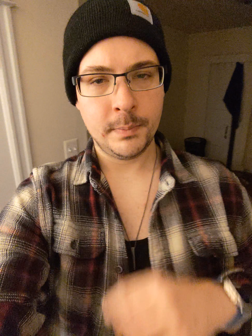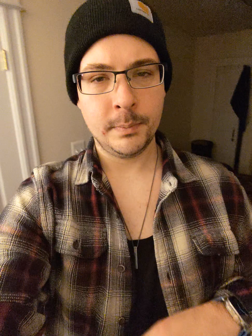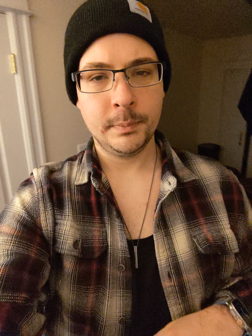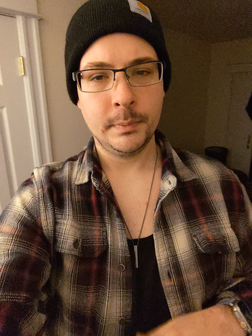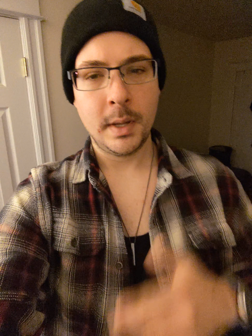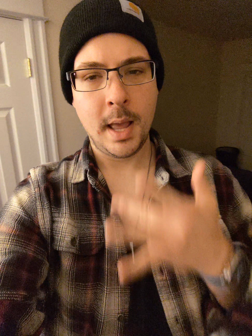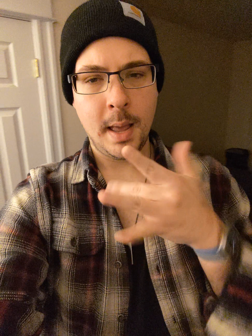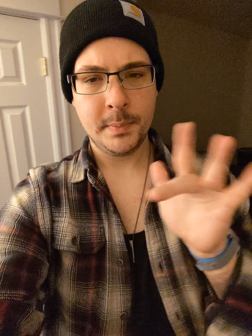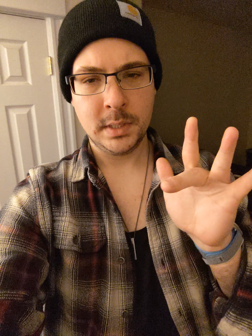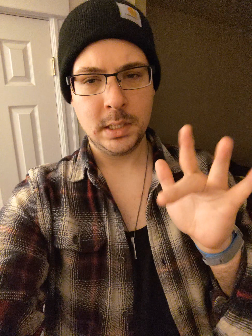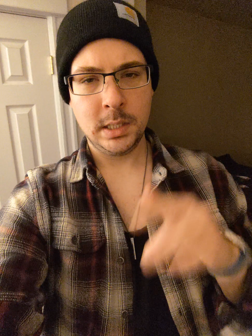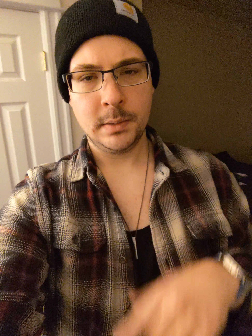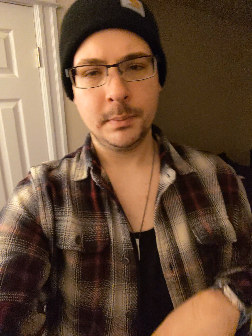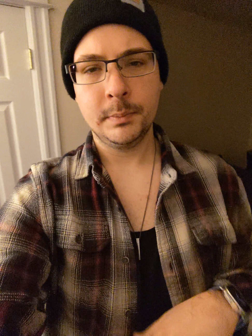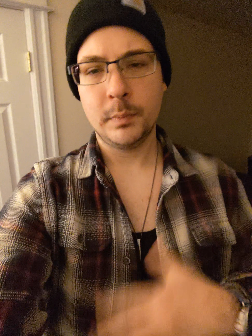empty